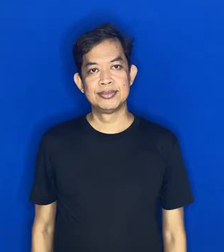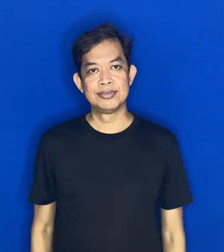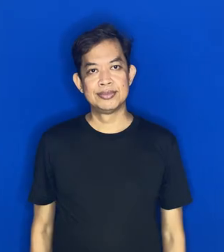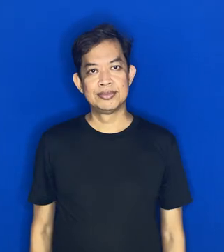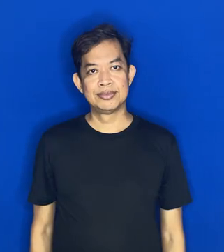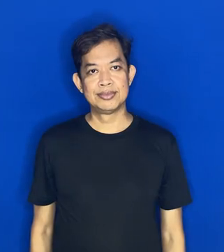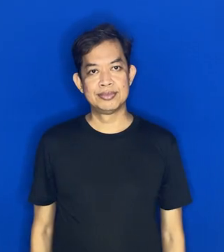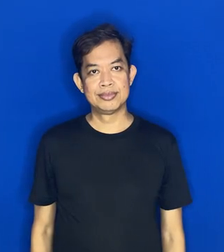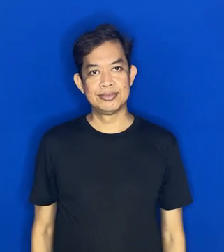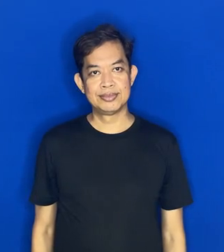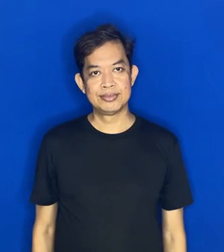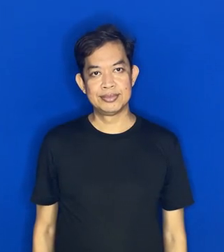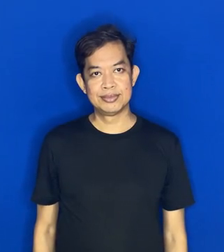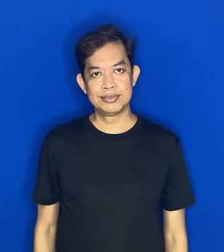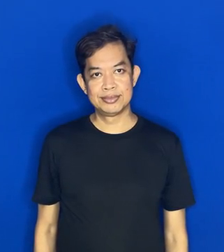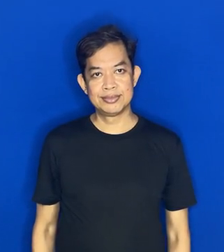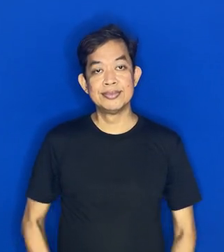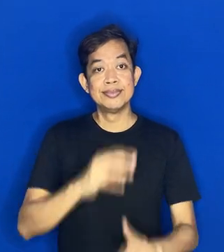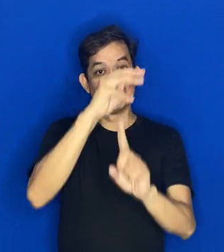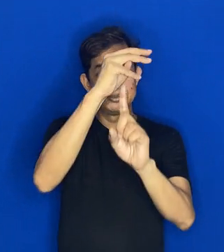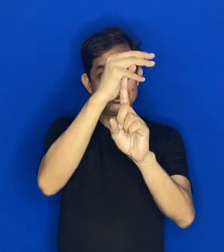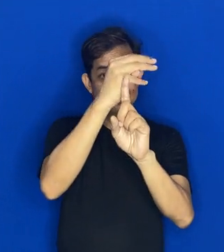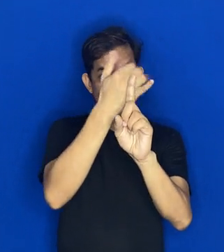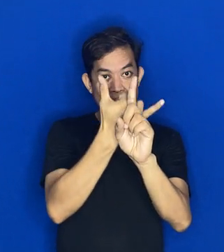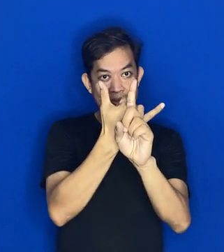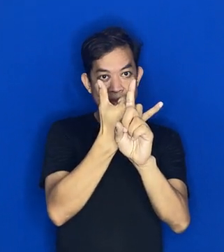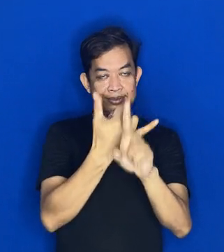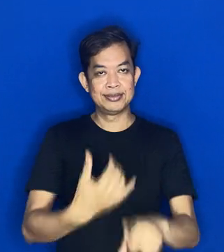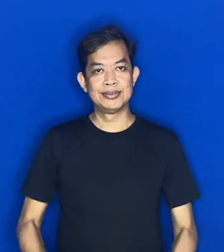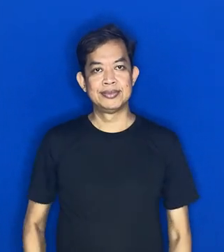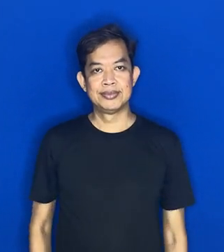may